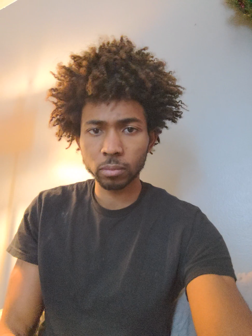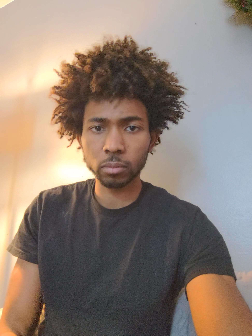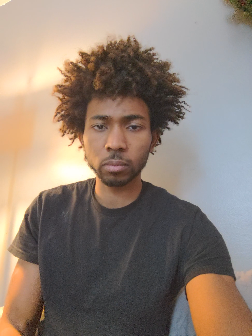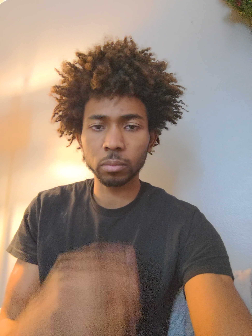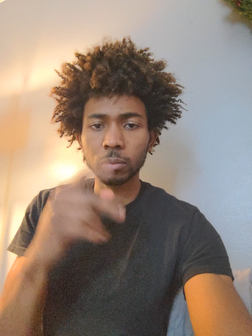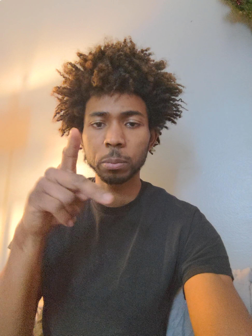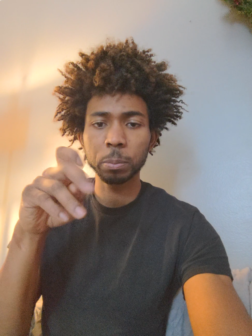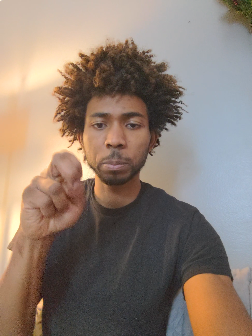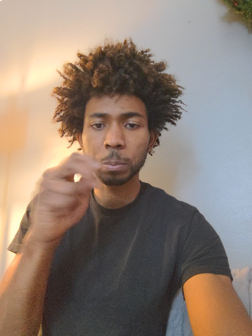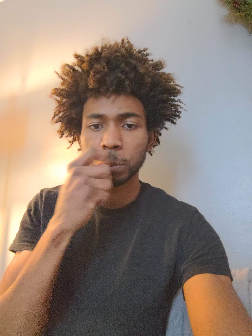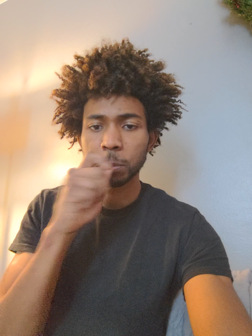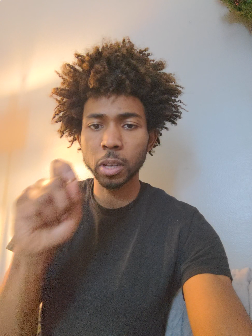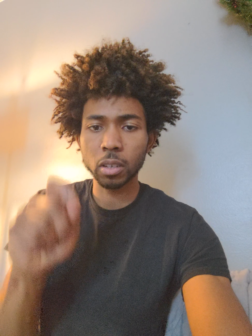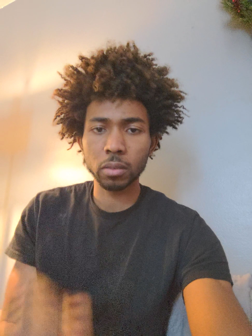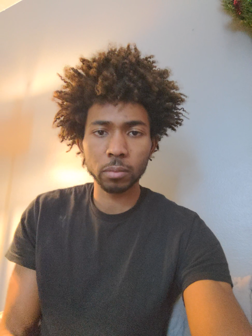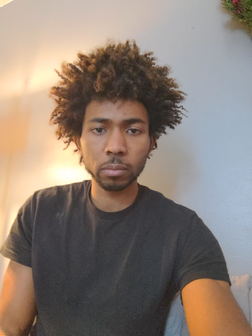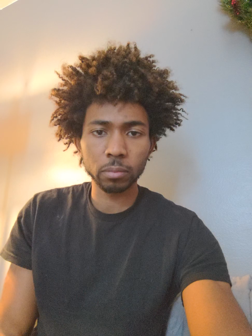pen